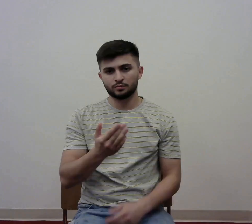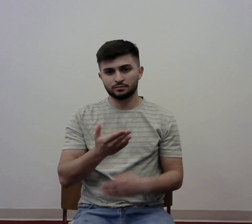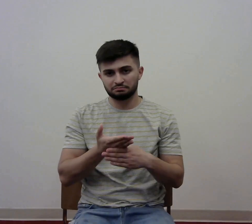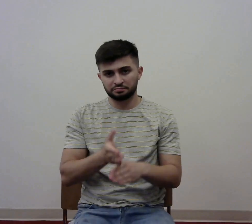xirda